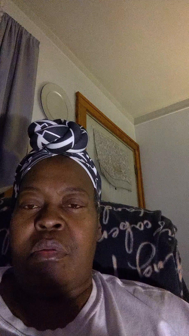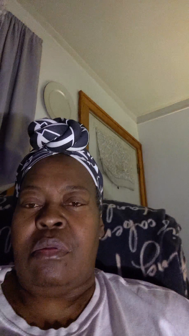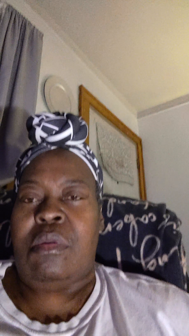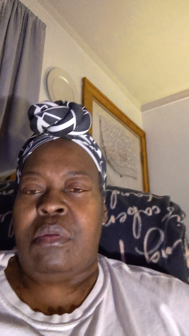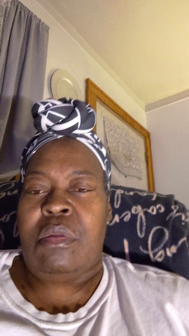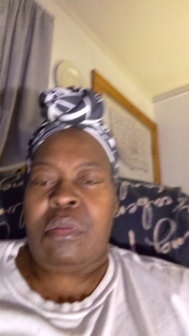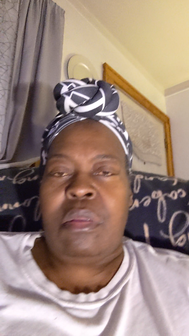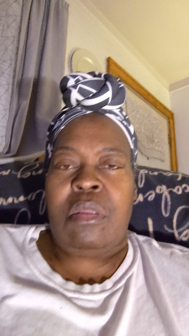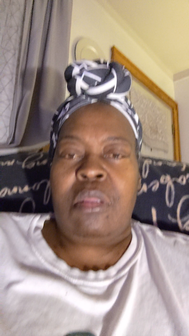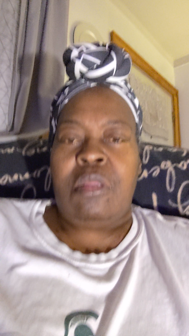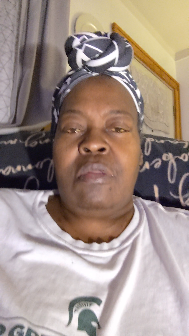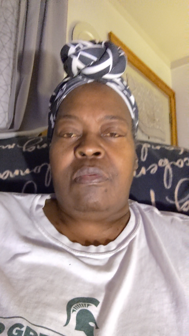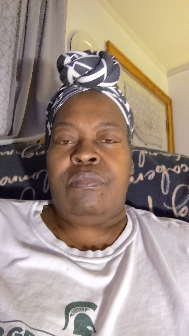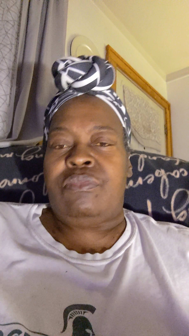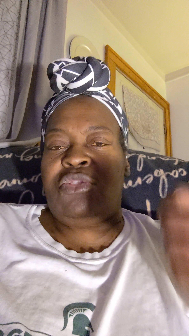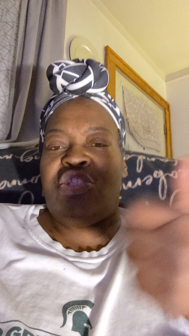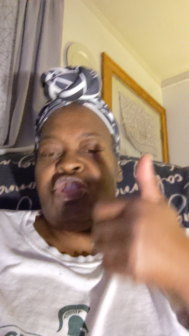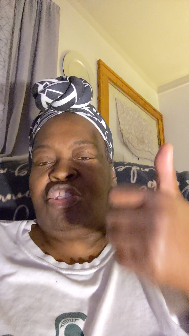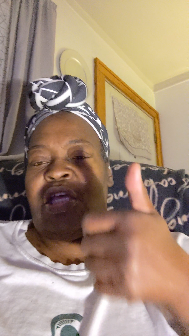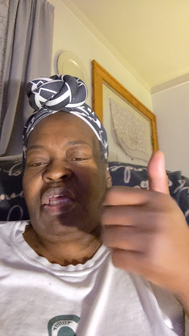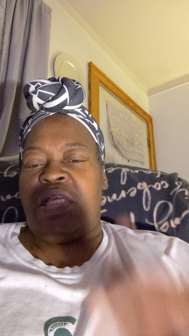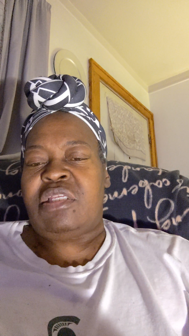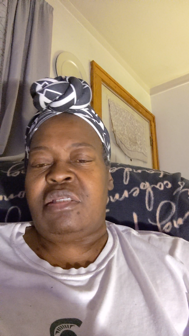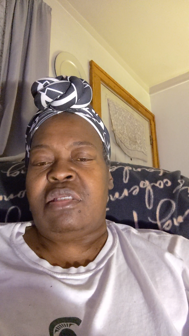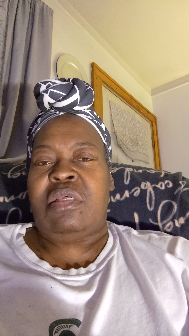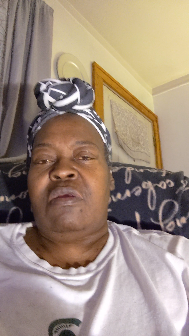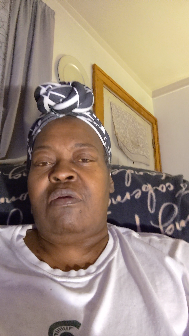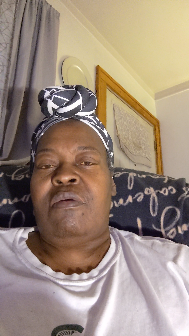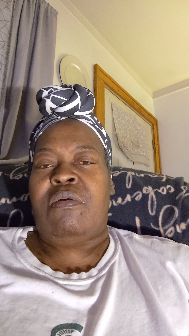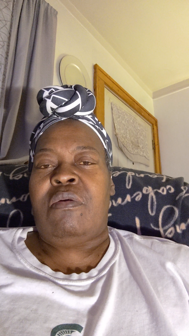chase